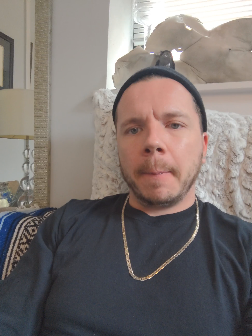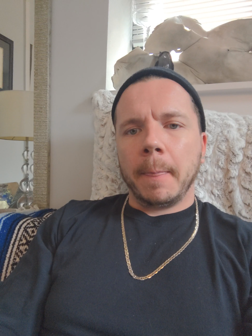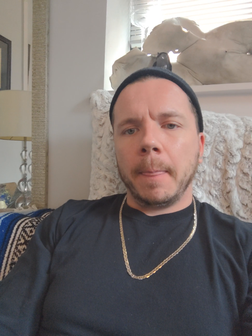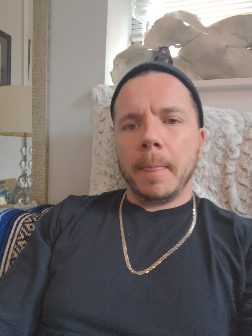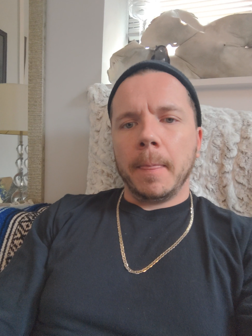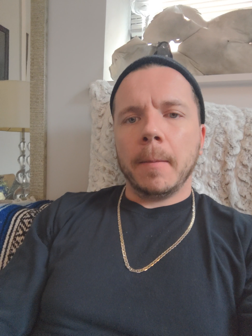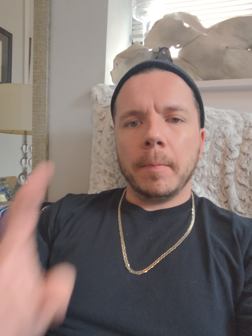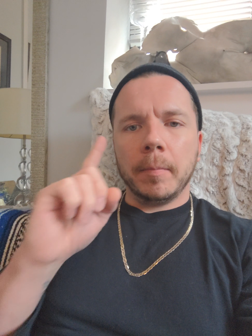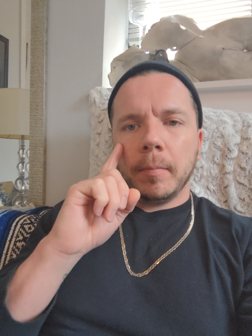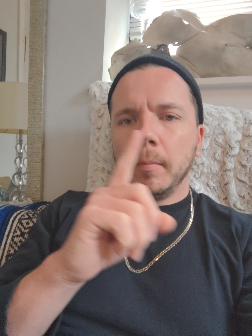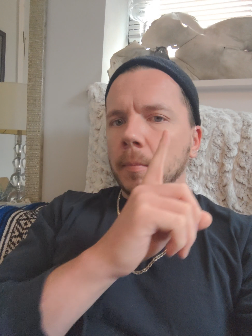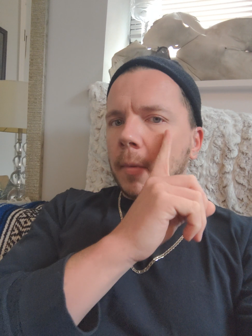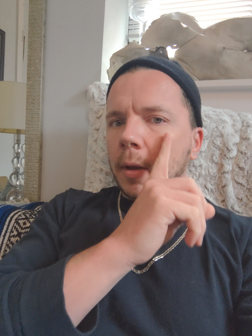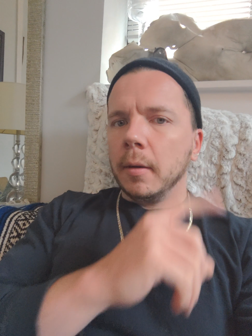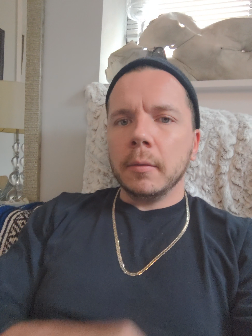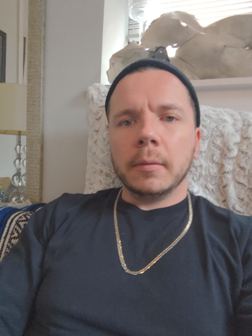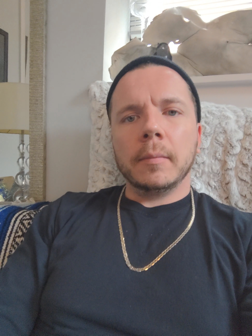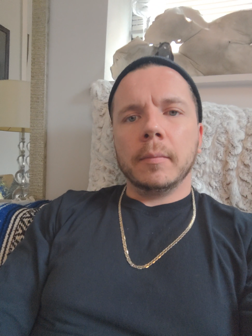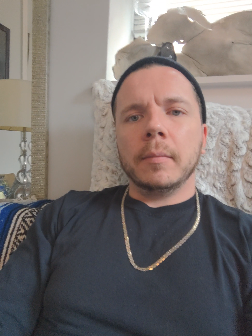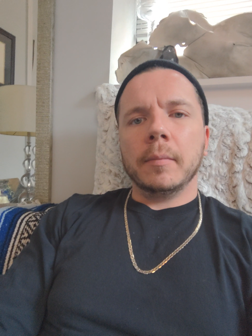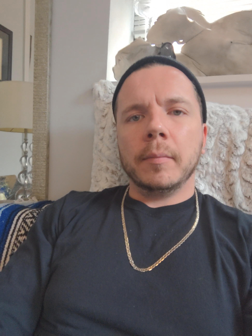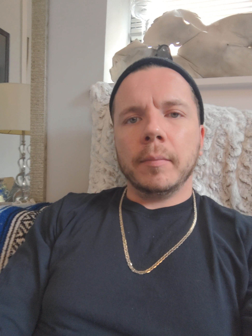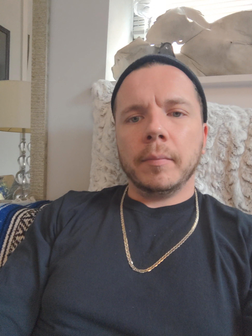eye